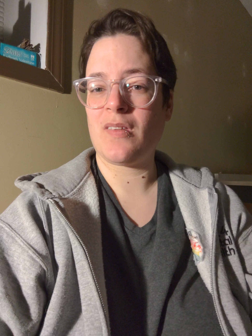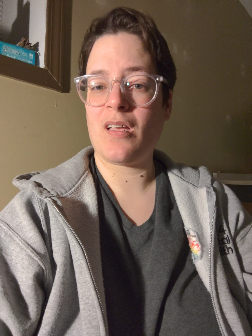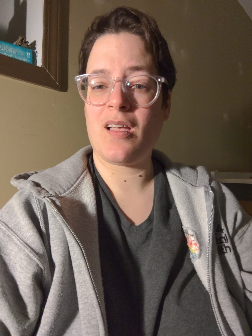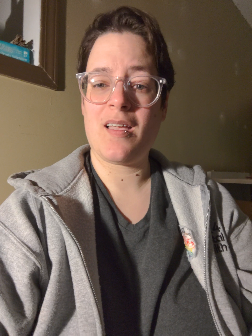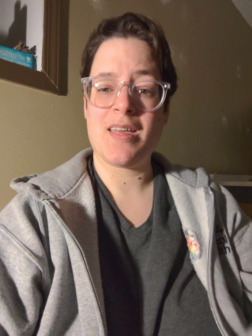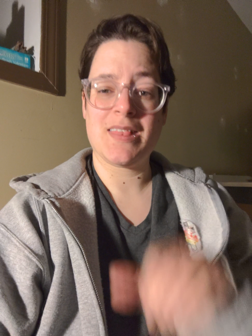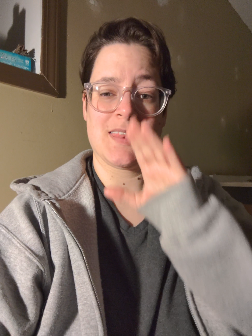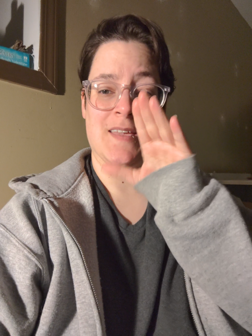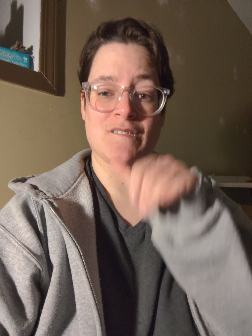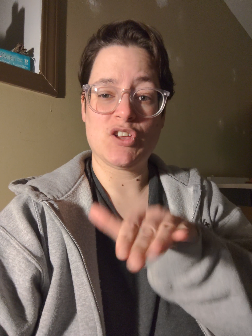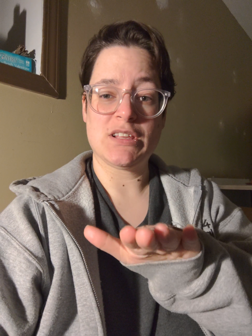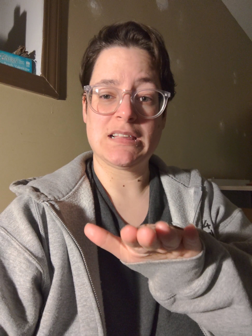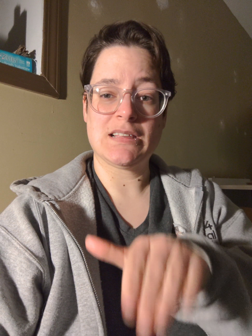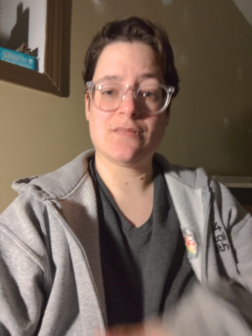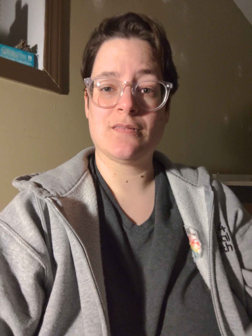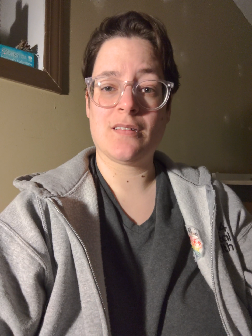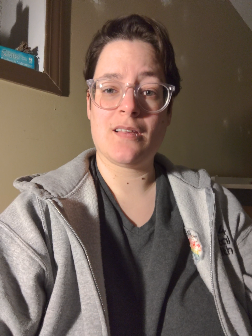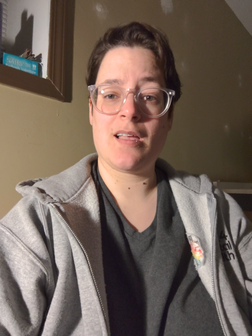elephant